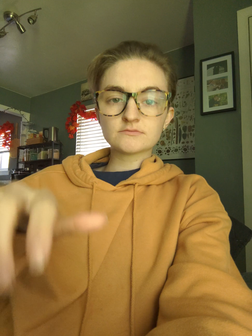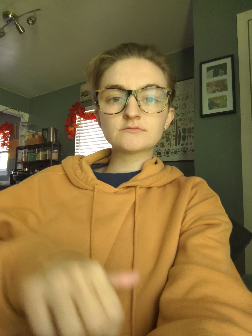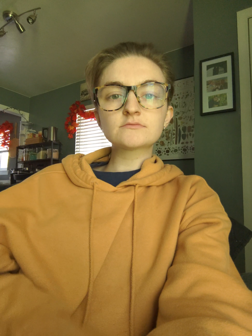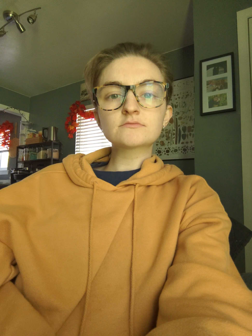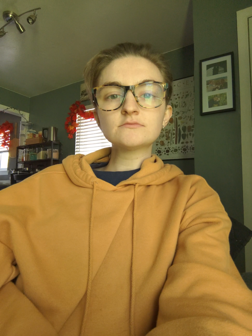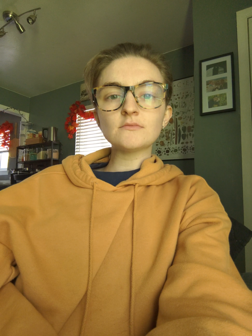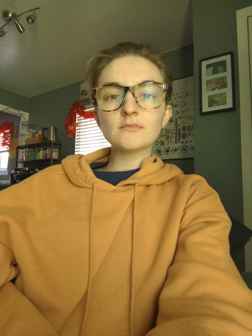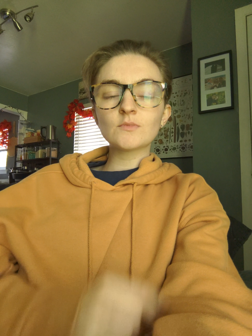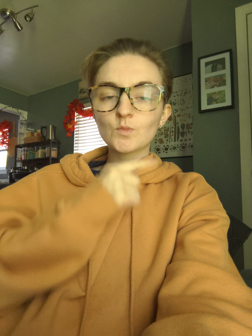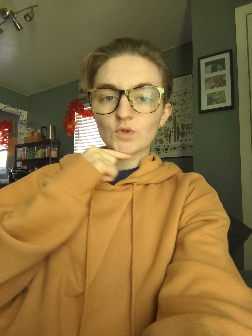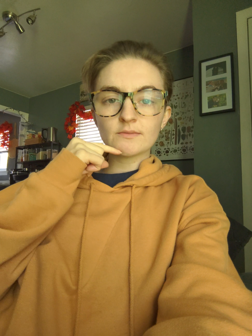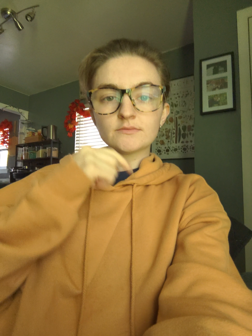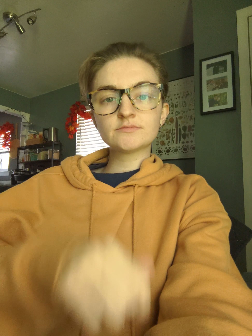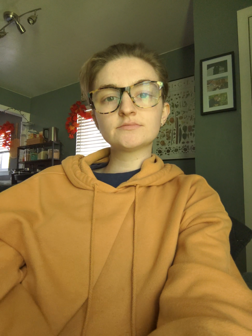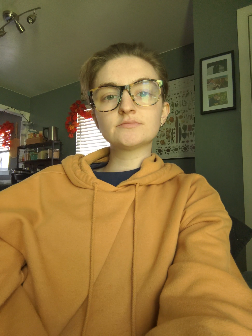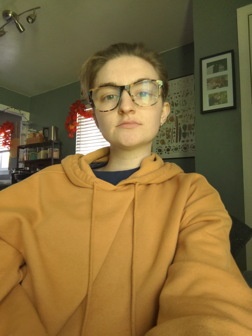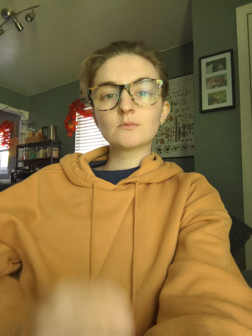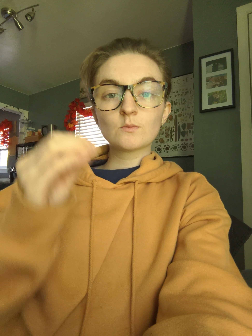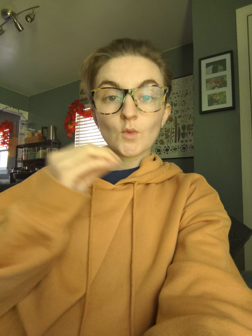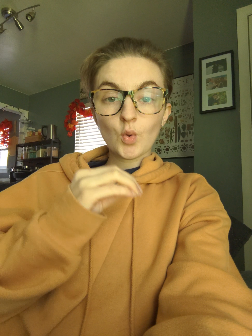glue